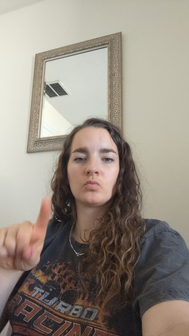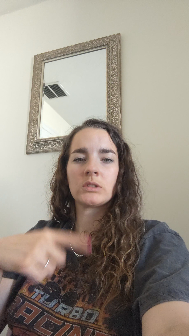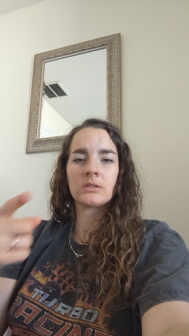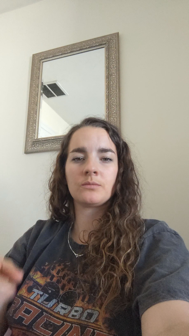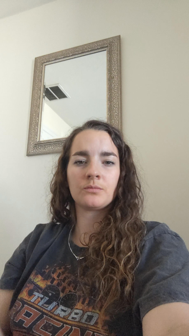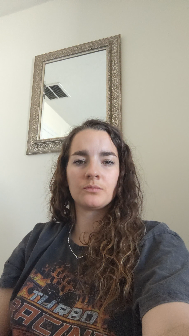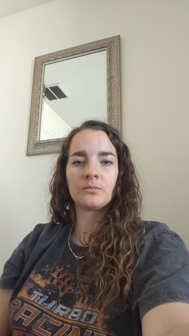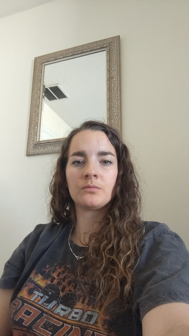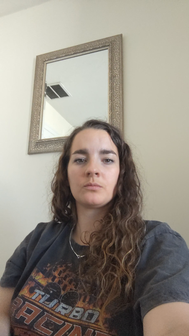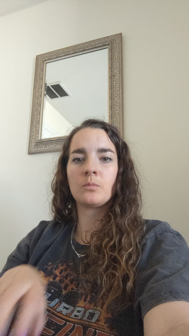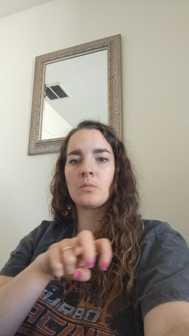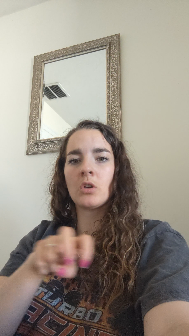porch